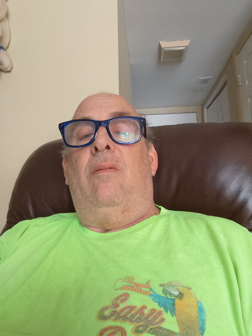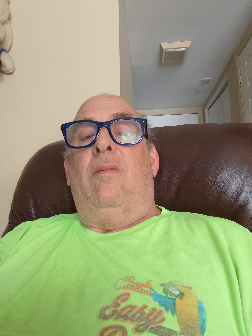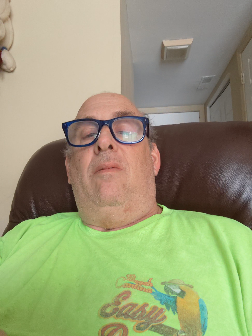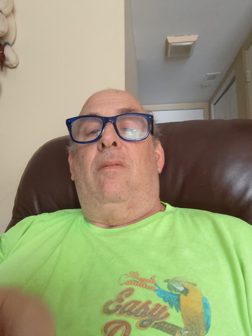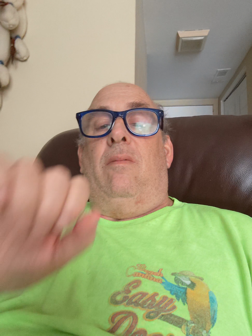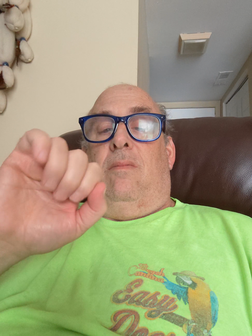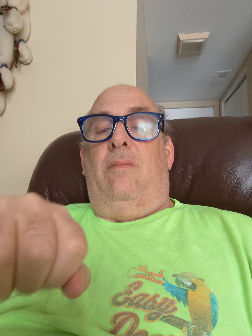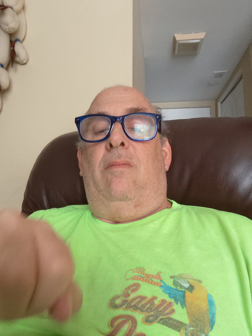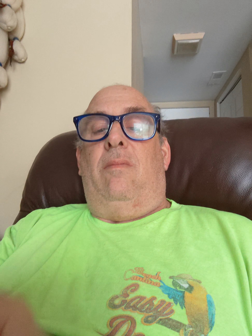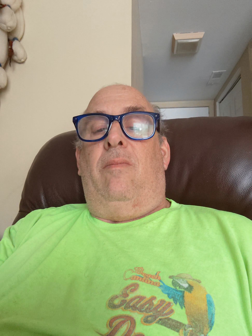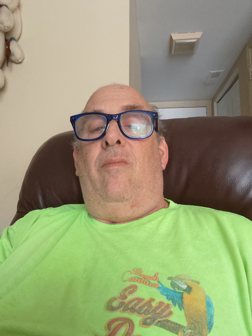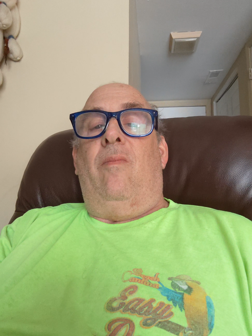yes